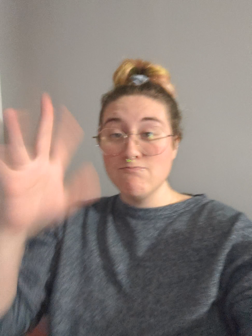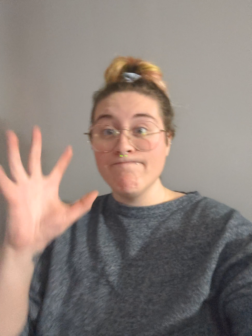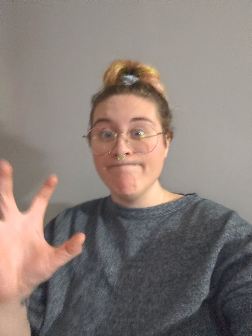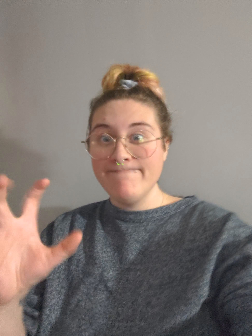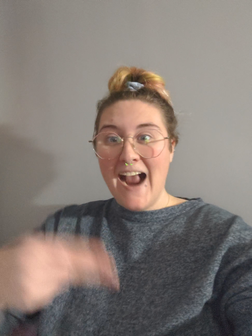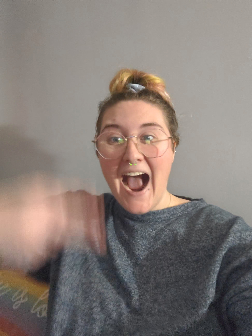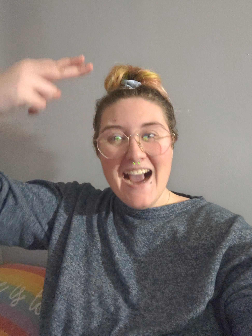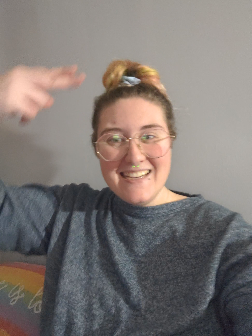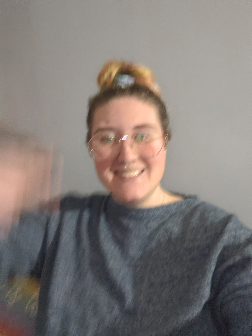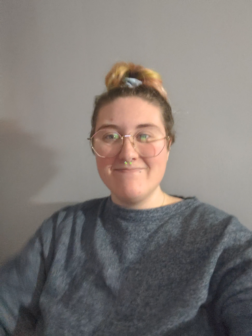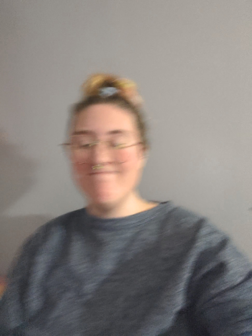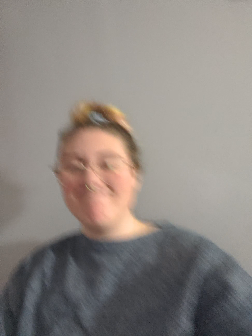pig